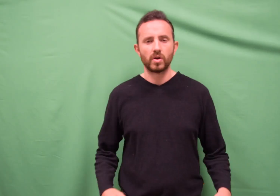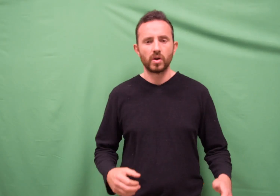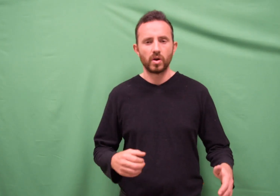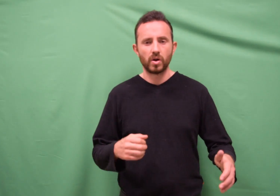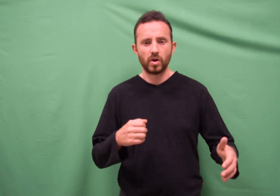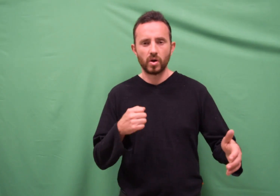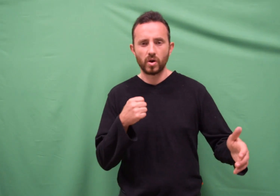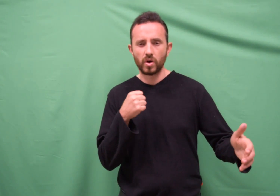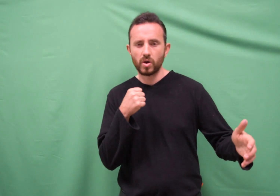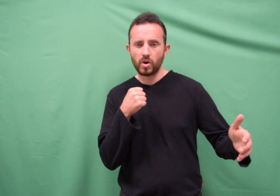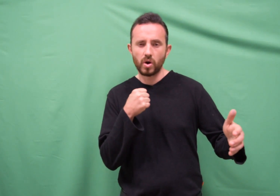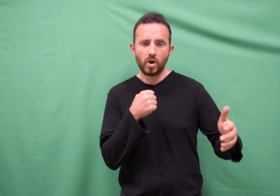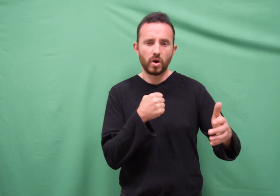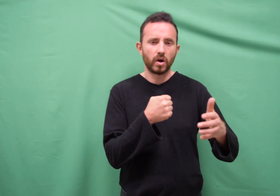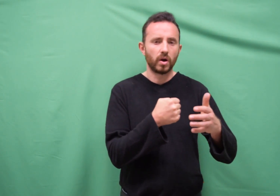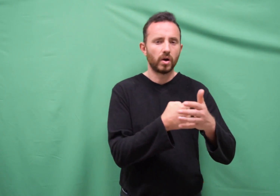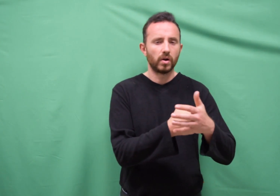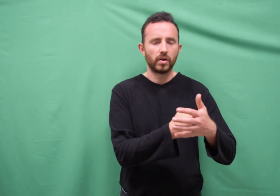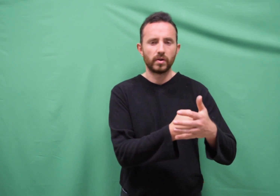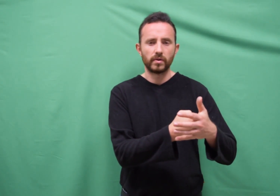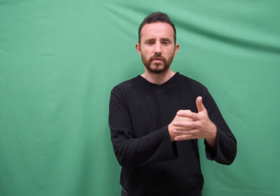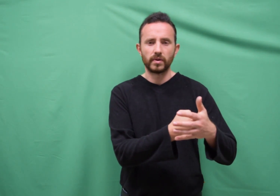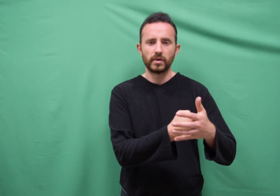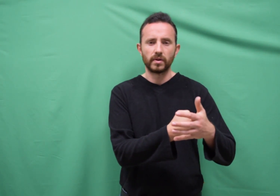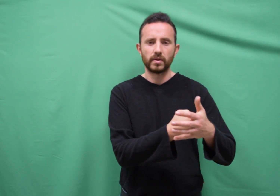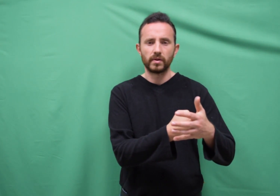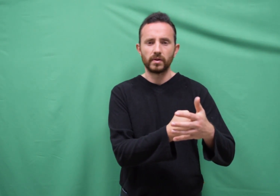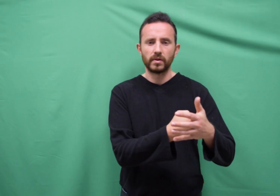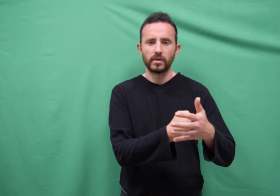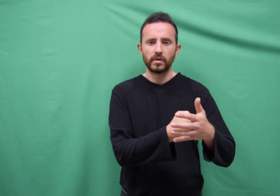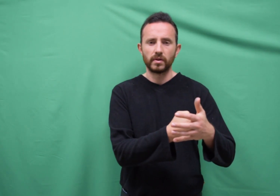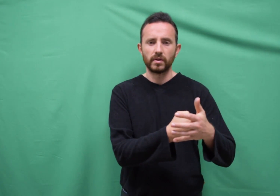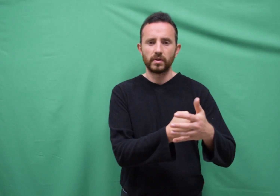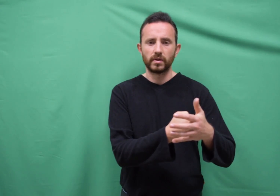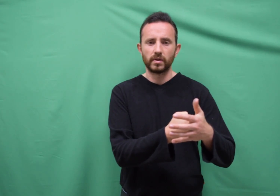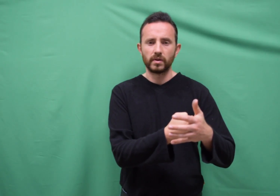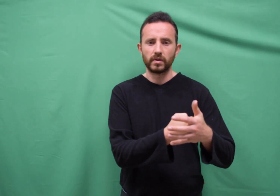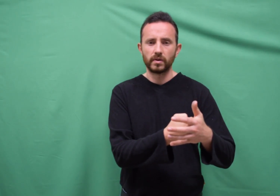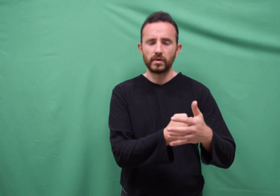golpe